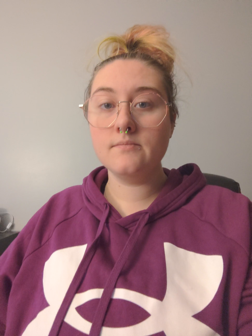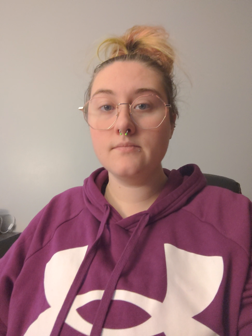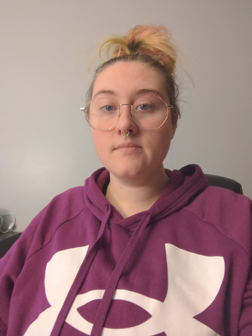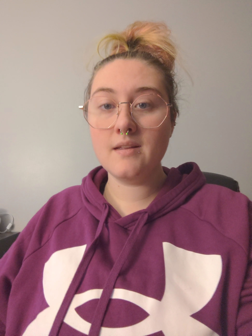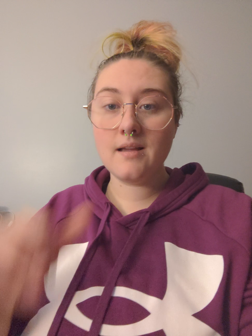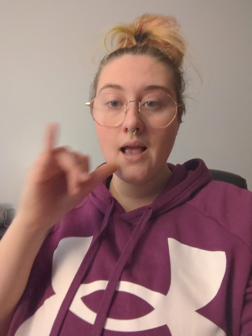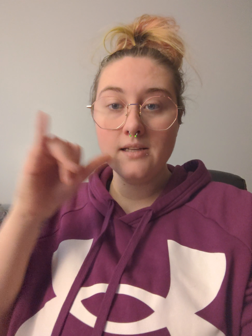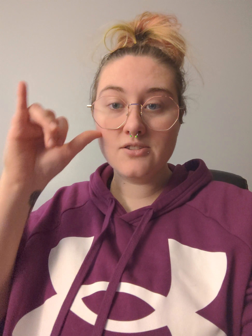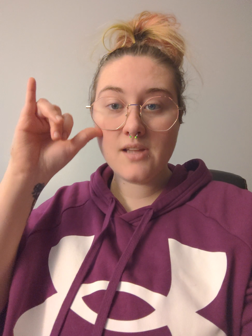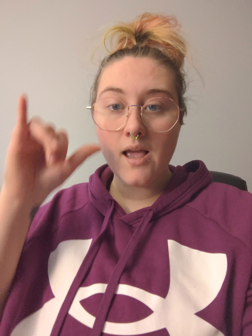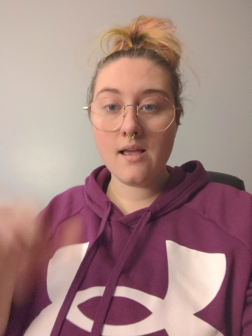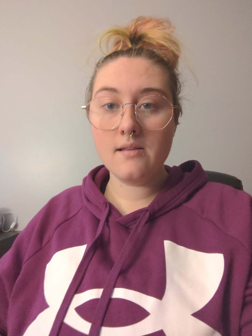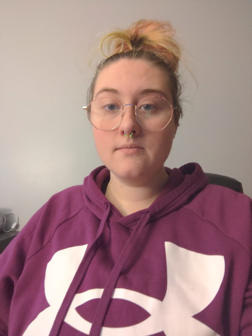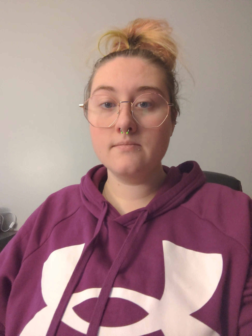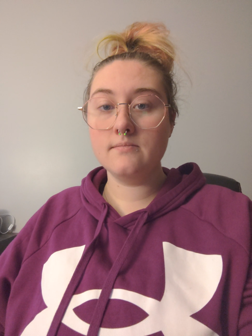yesterday